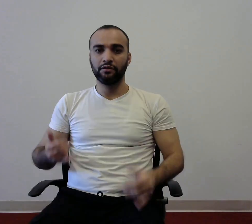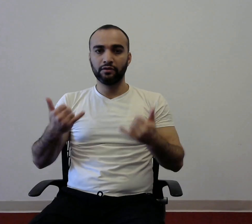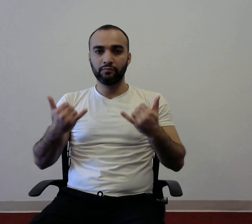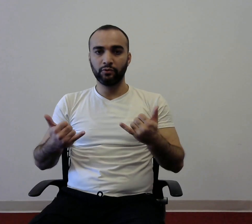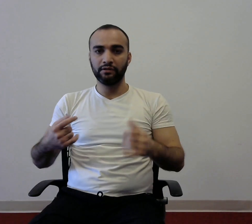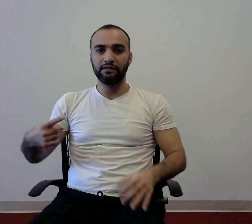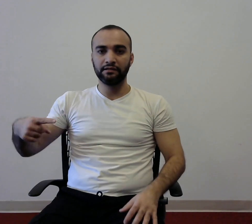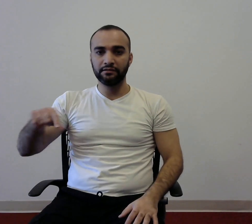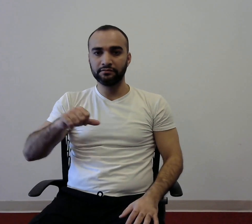bu həftə